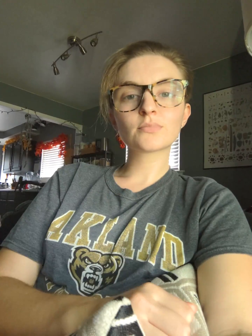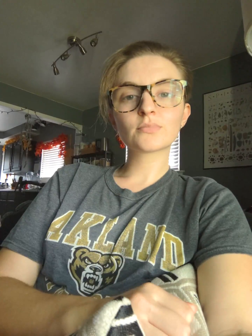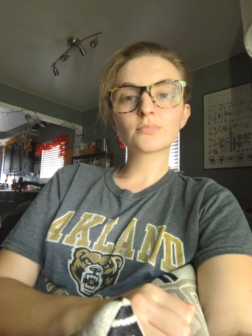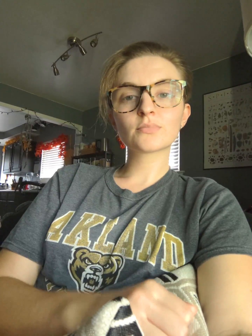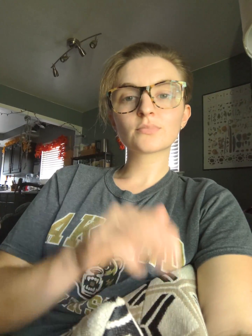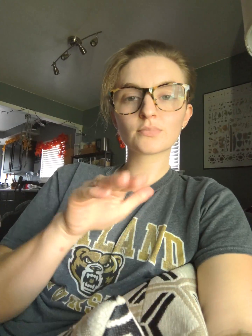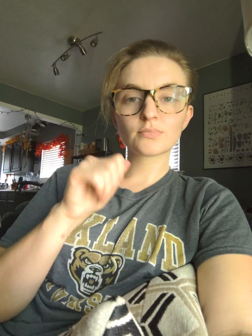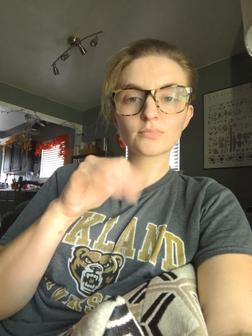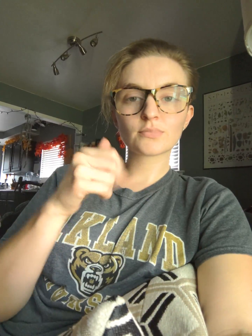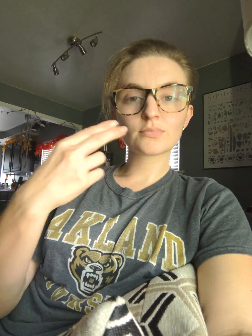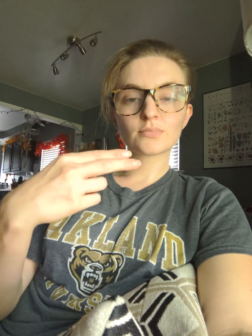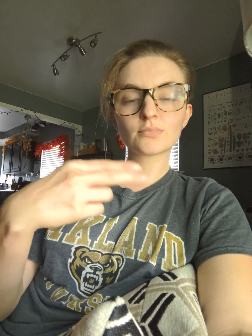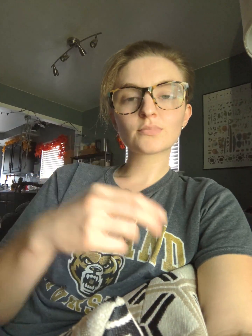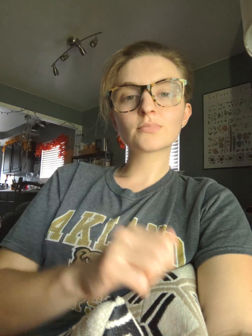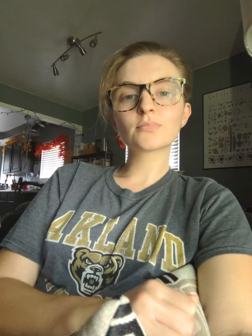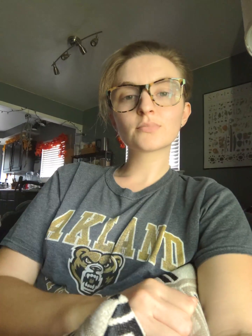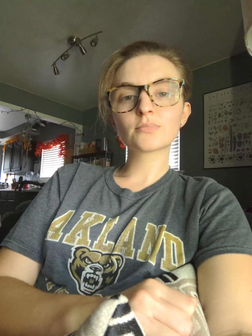pet's name